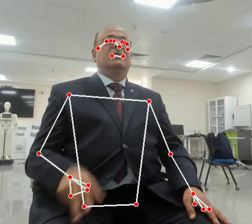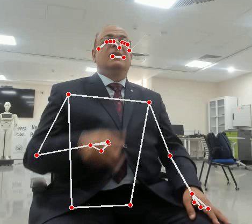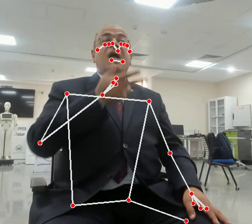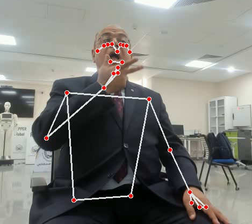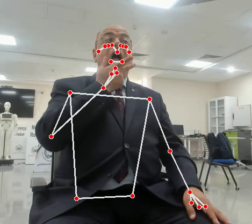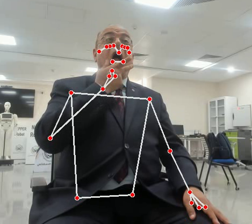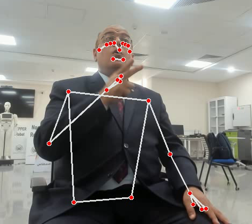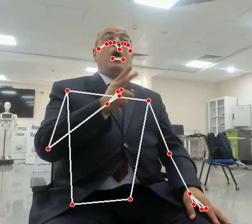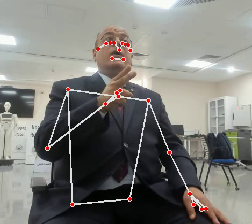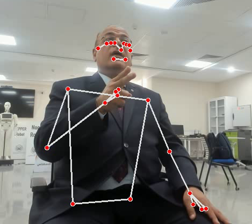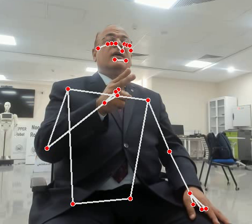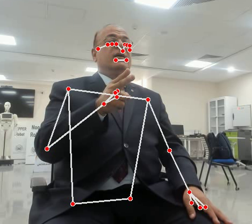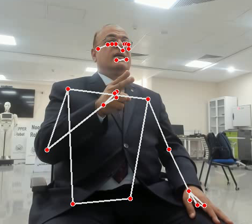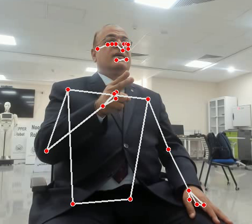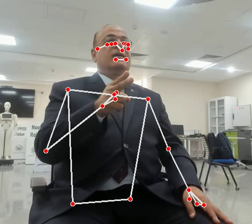helw awy